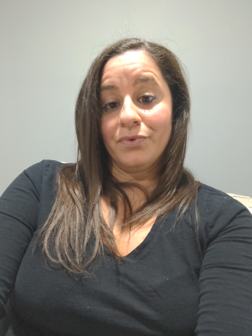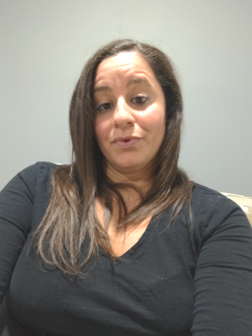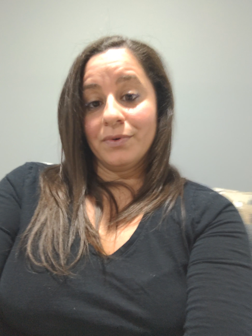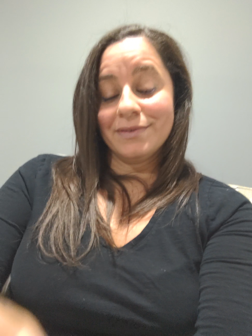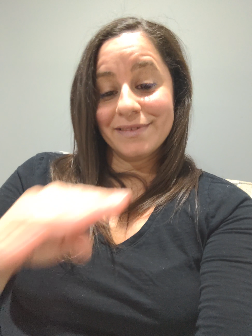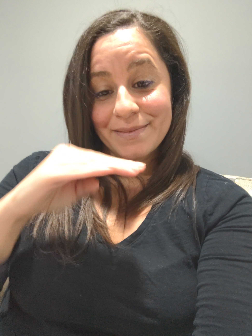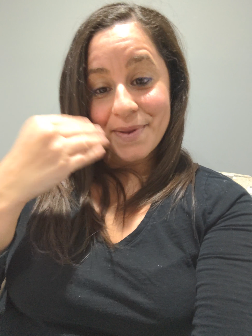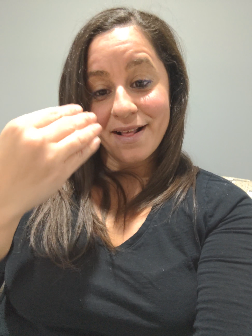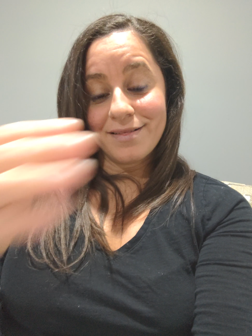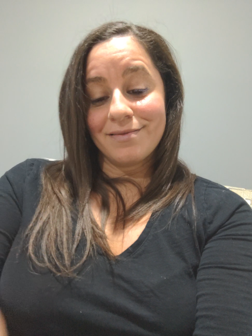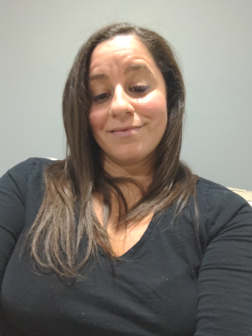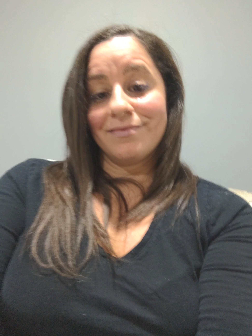smile